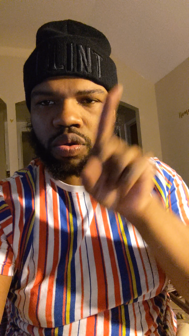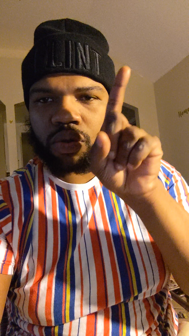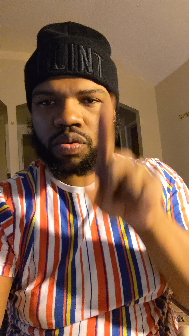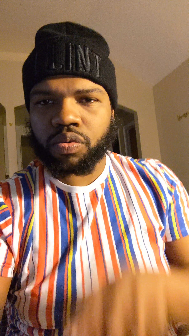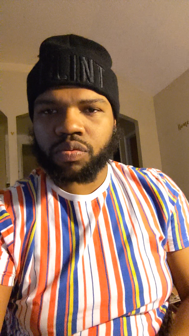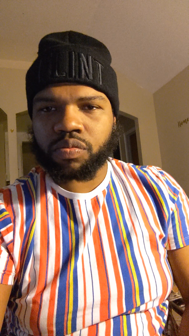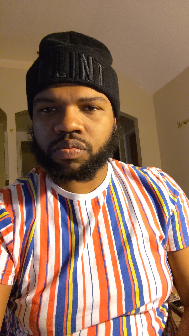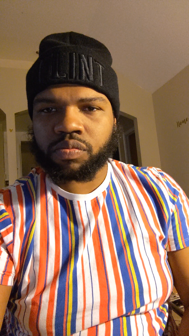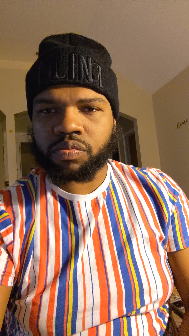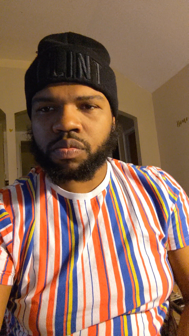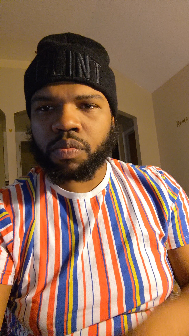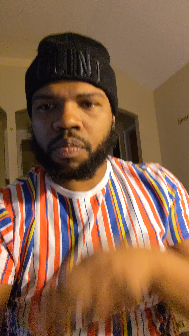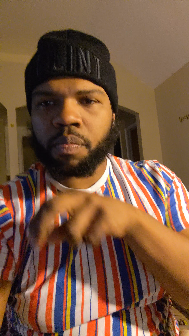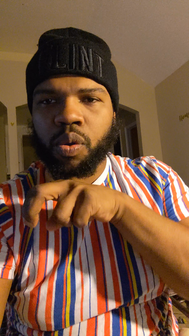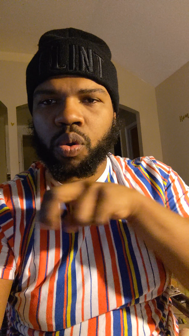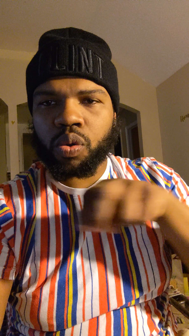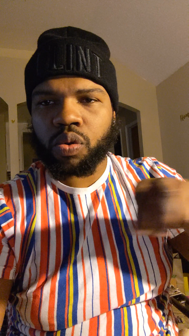porch